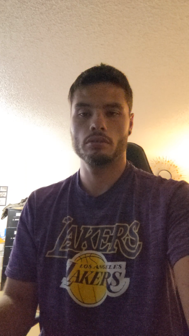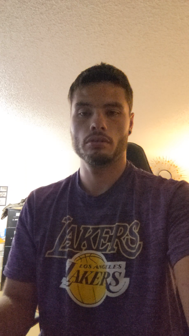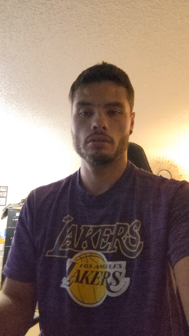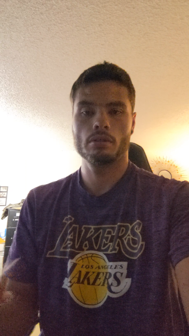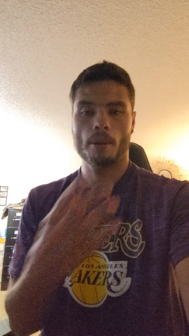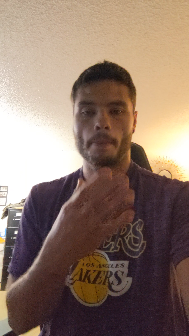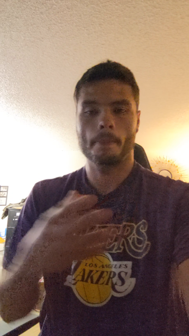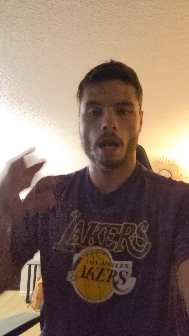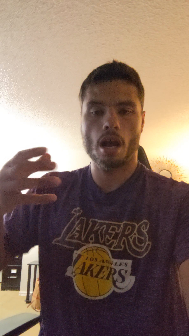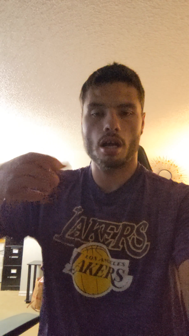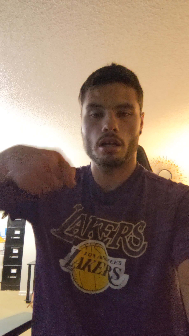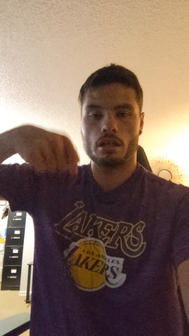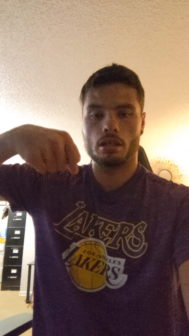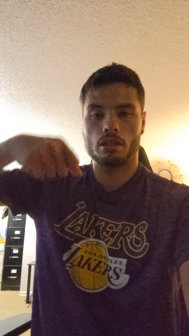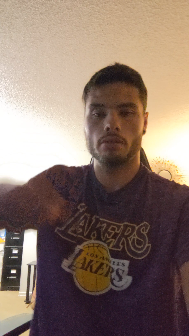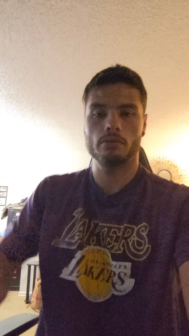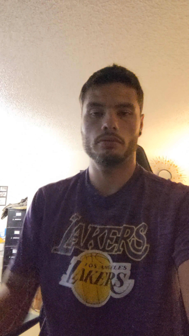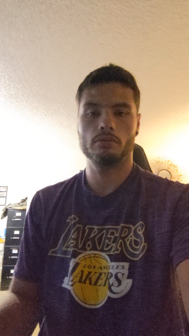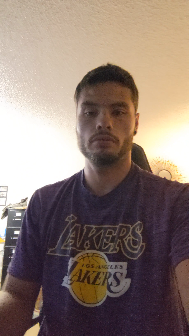bucket